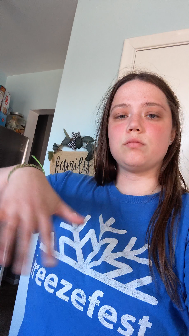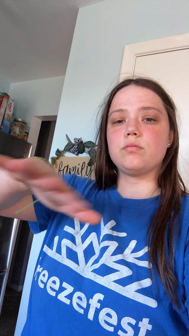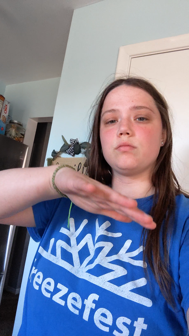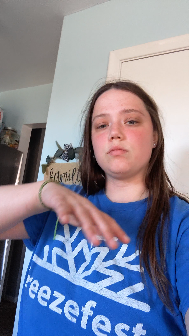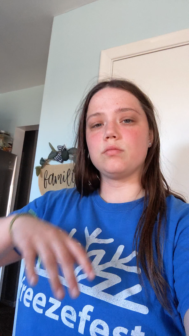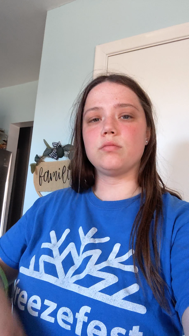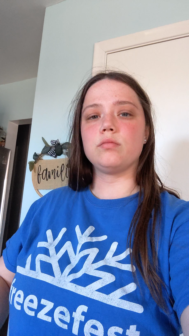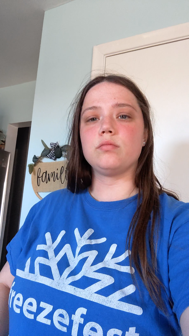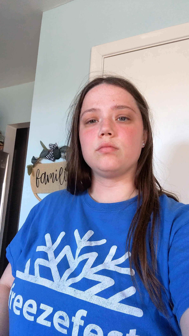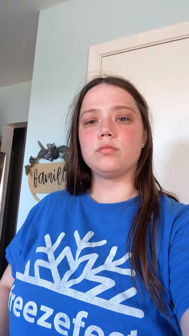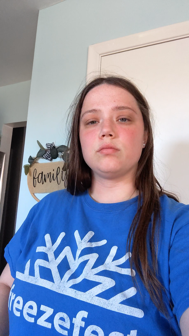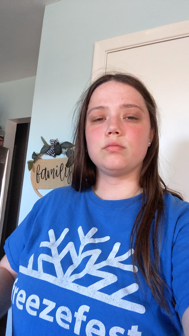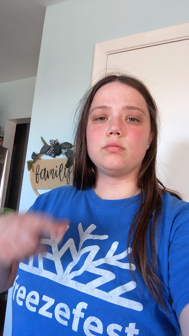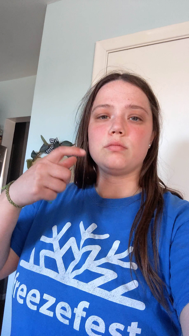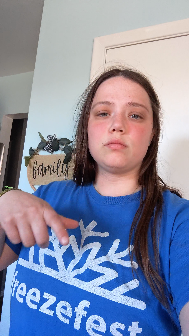plate